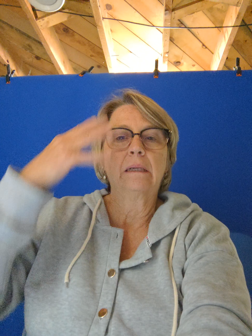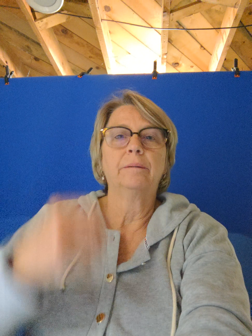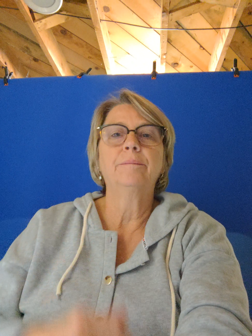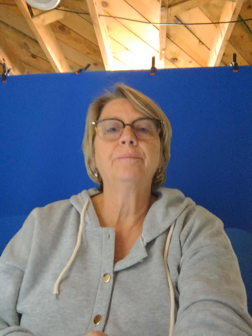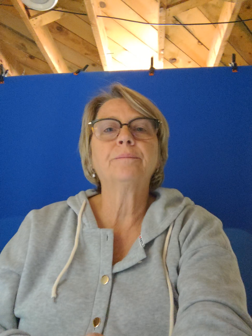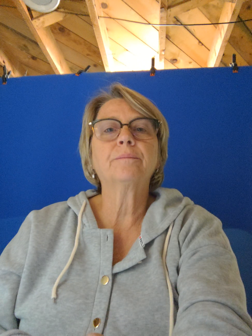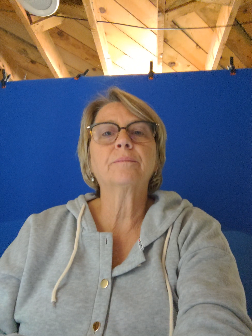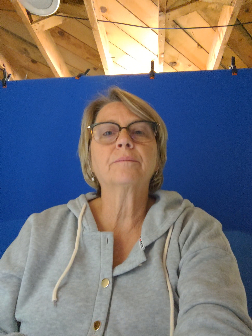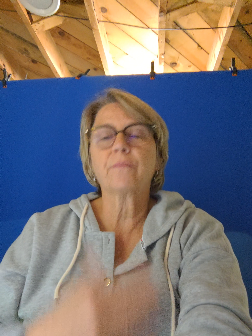sun